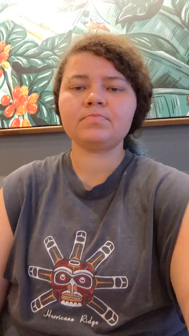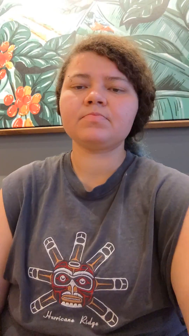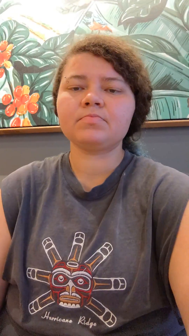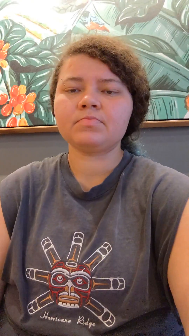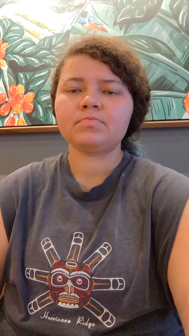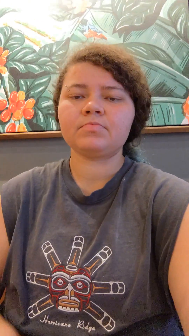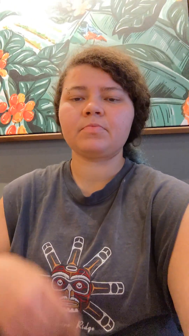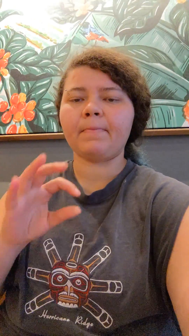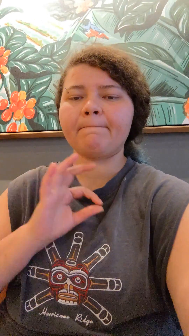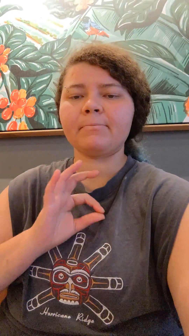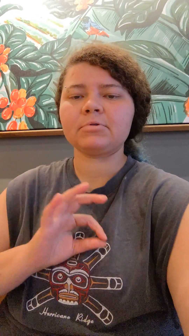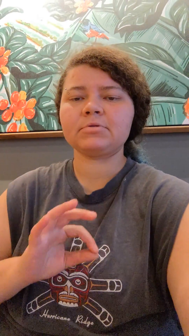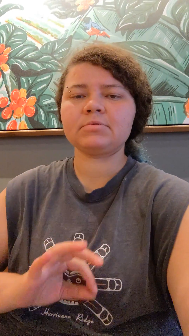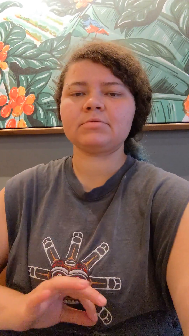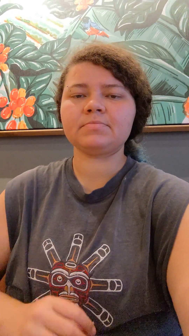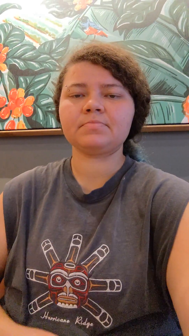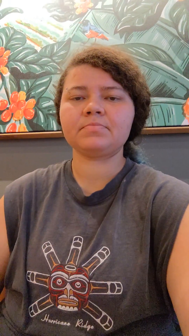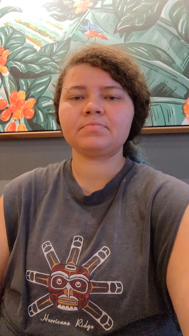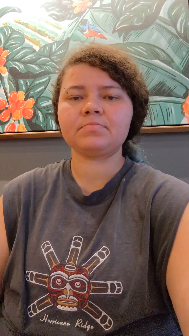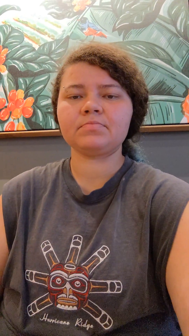button